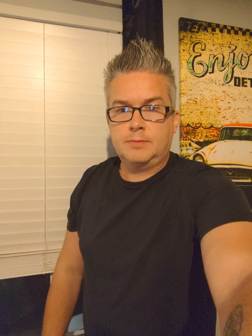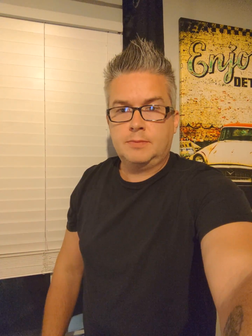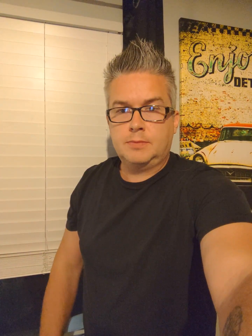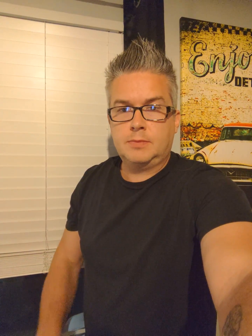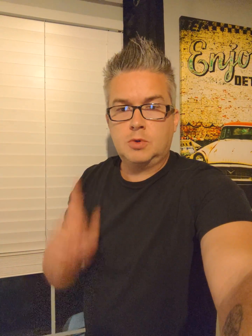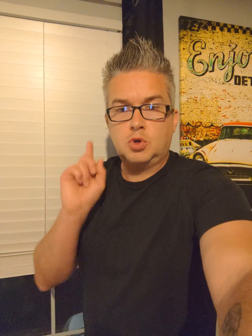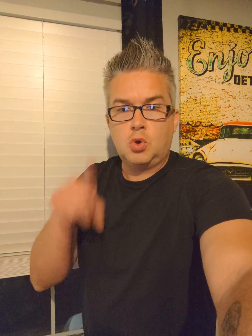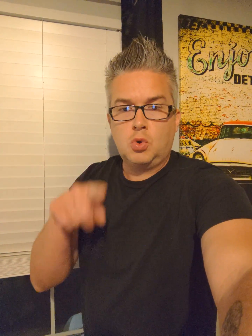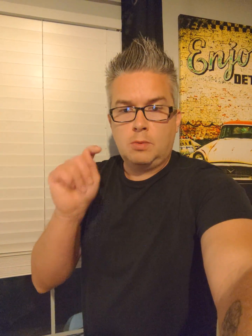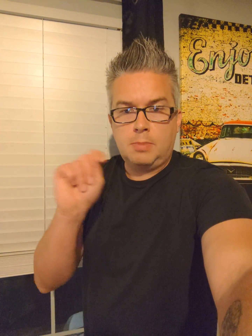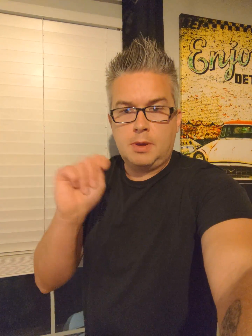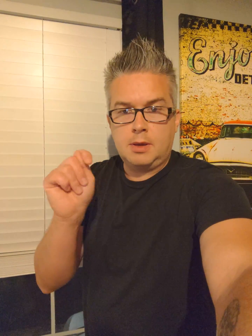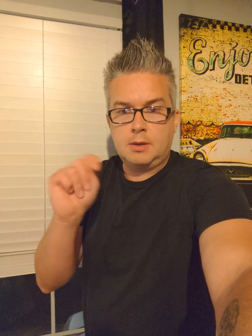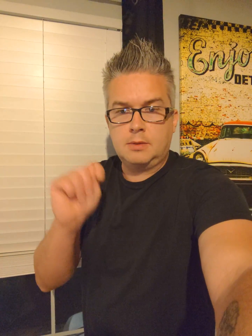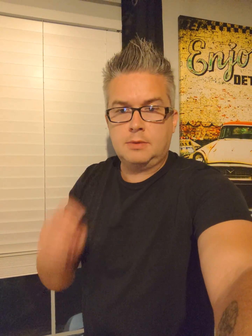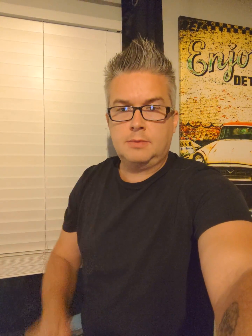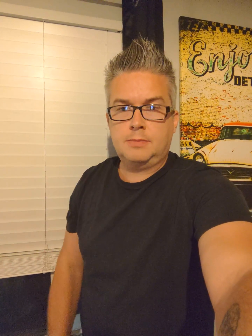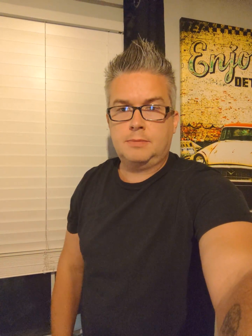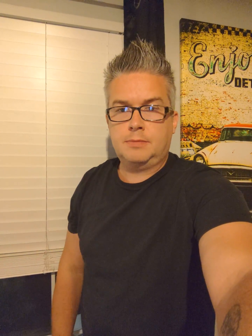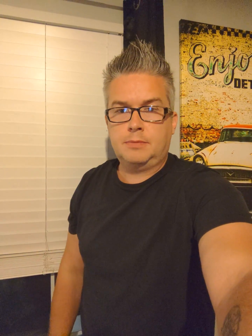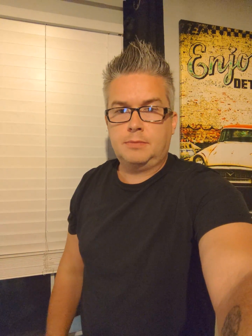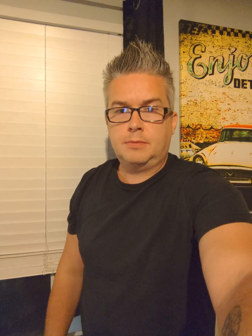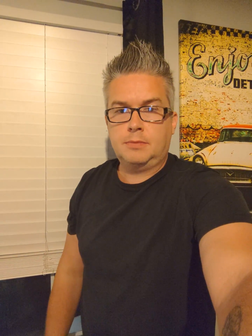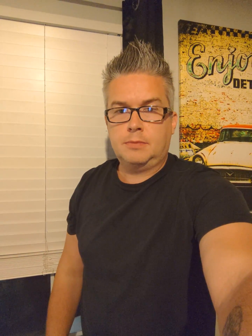go potty